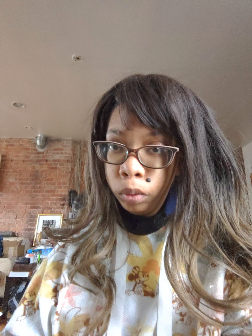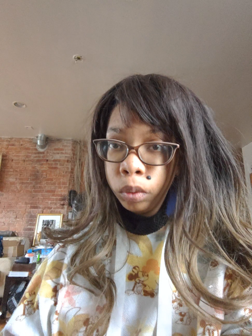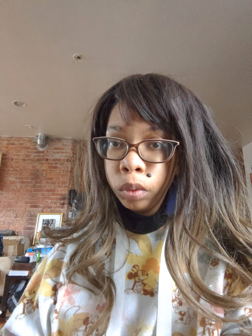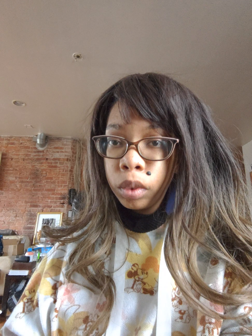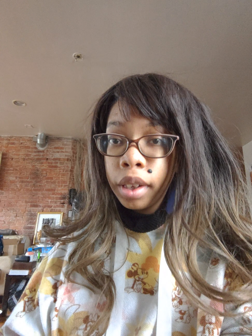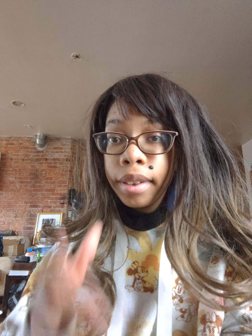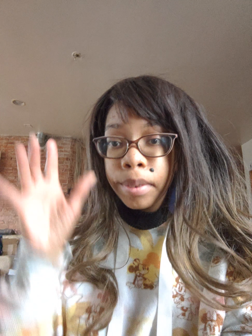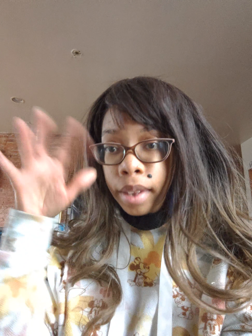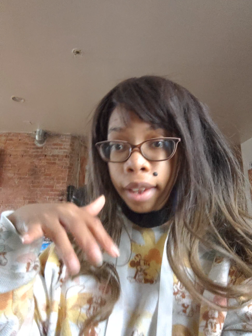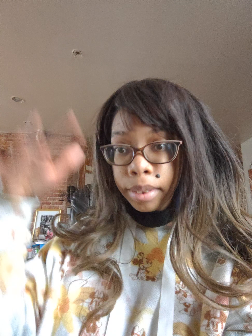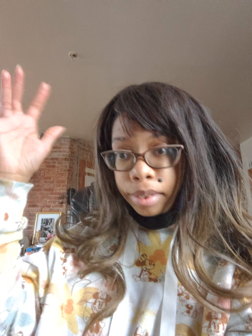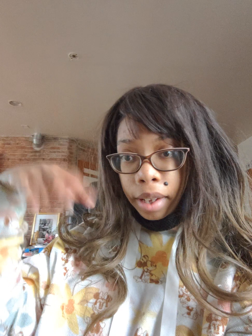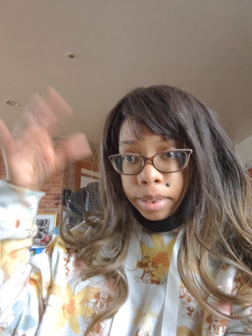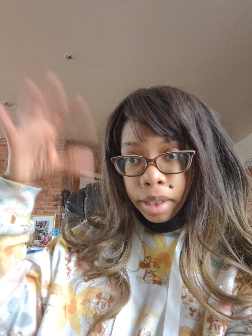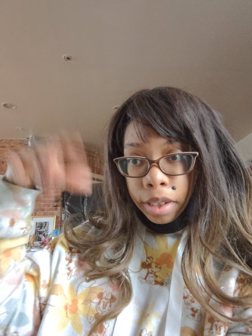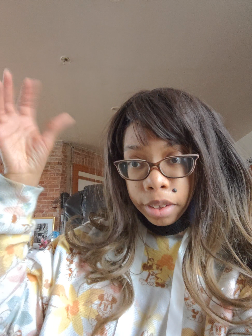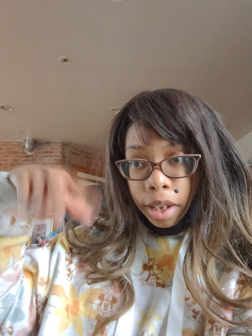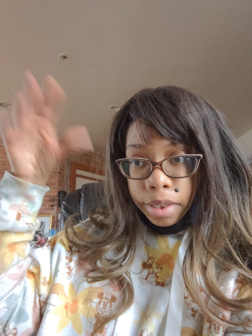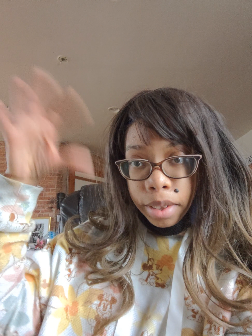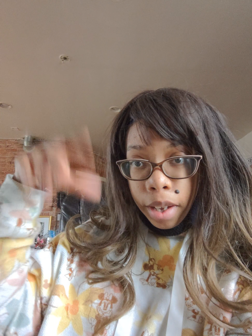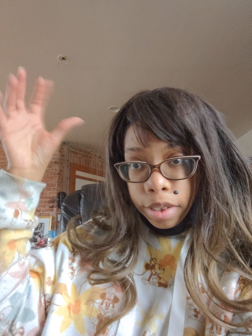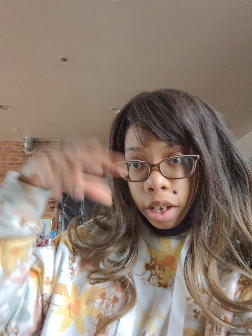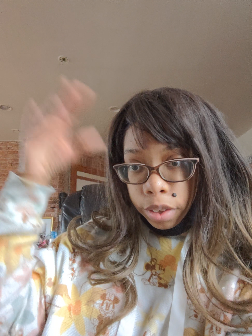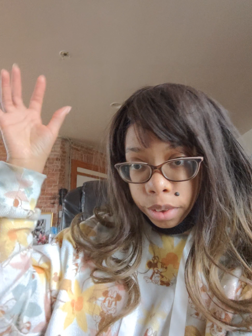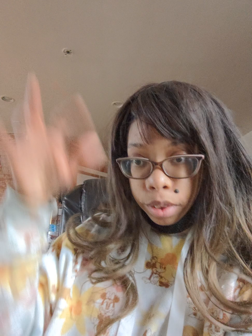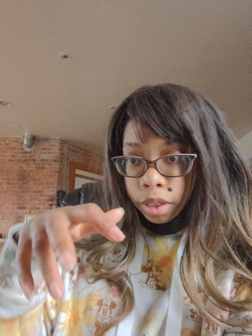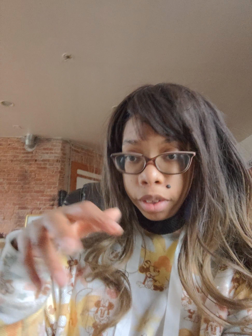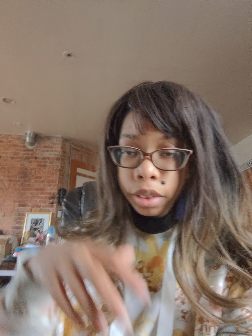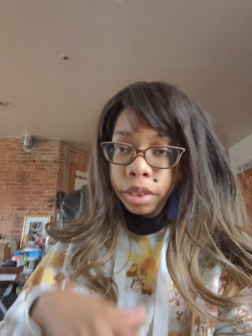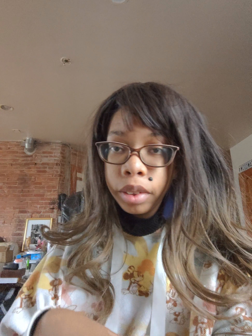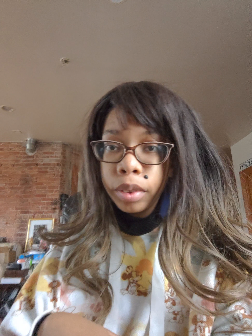rain